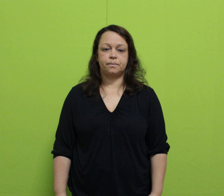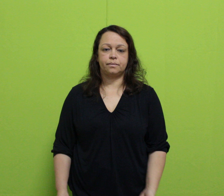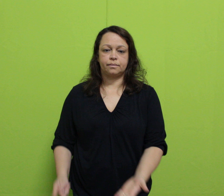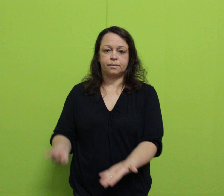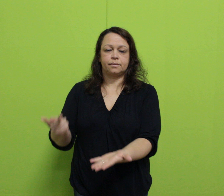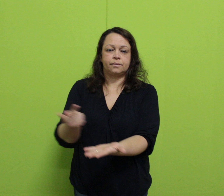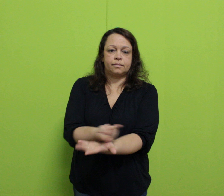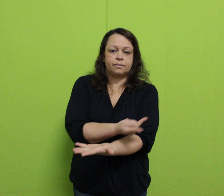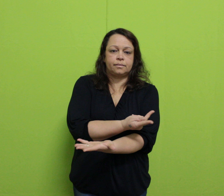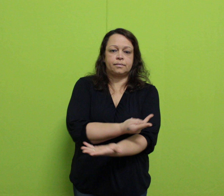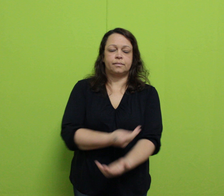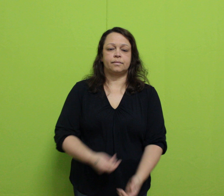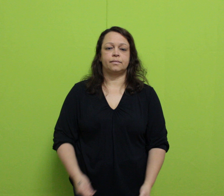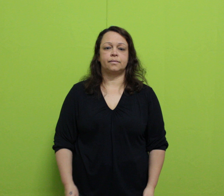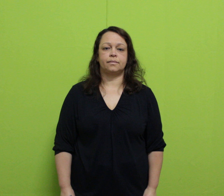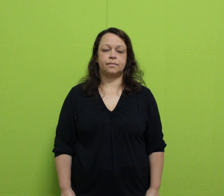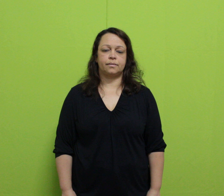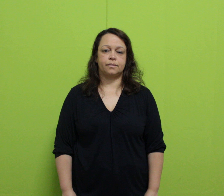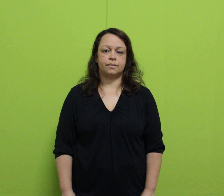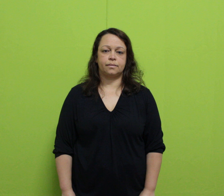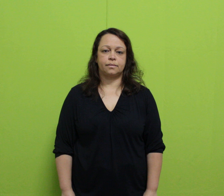acontecer